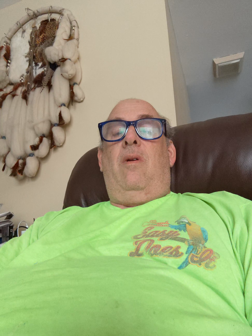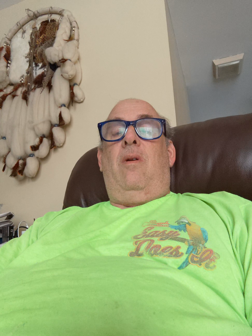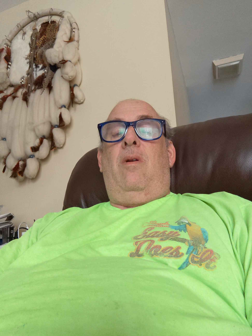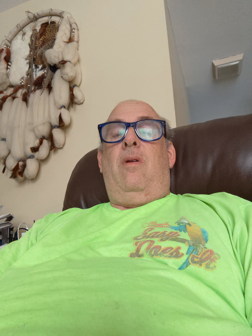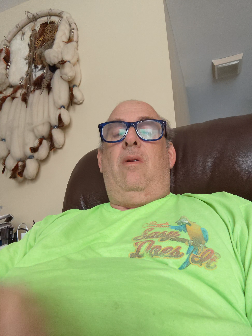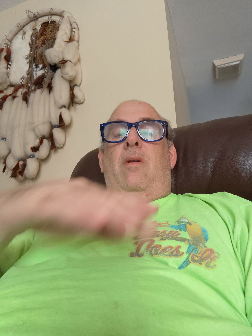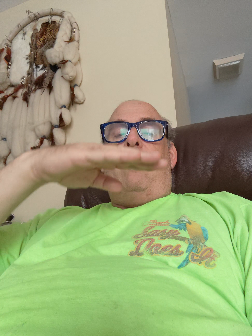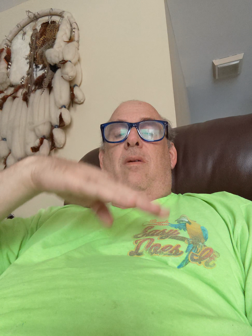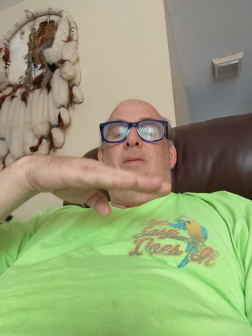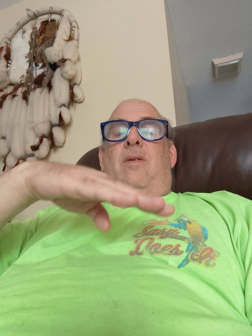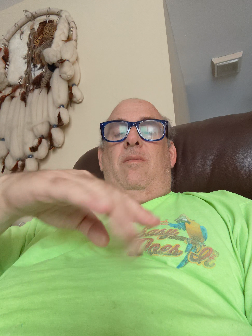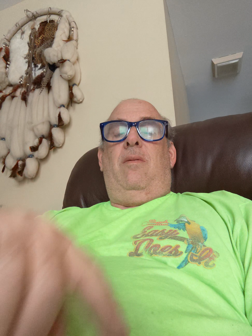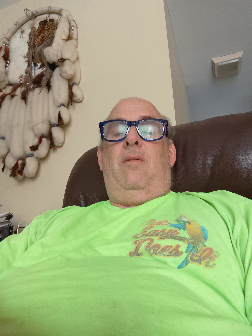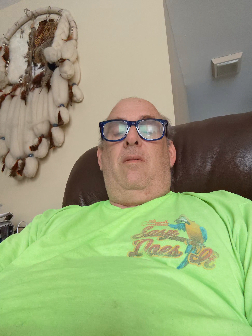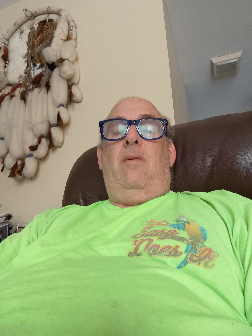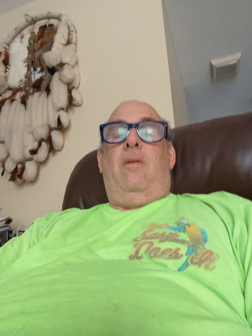table